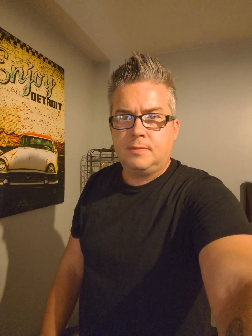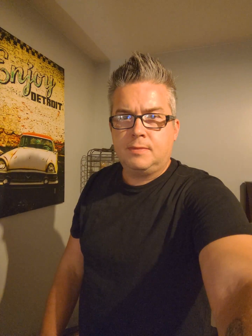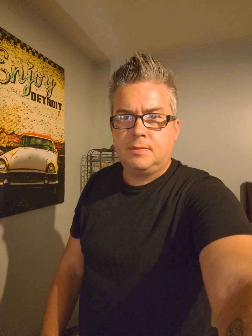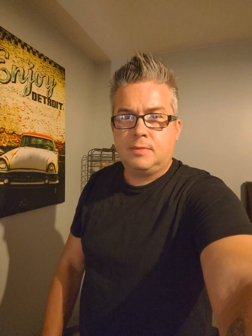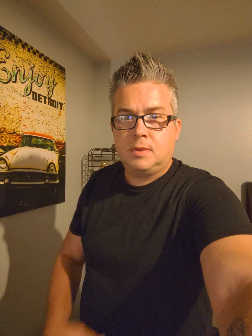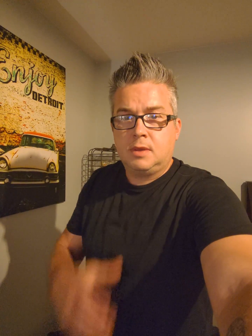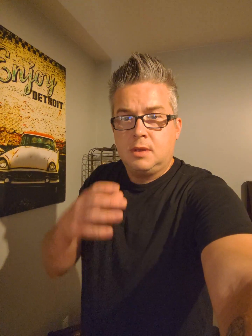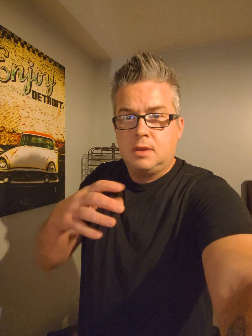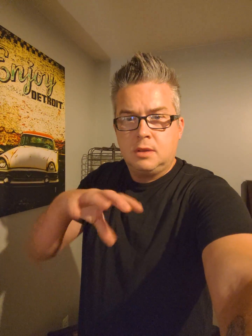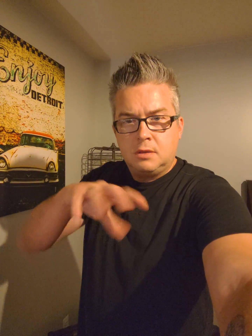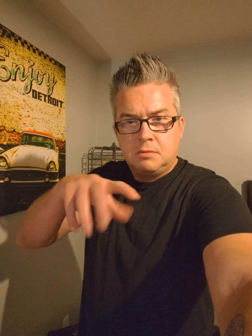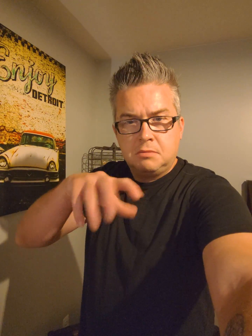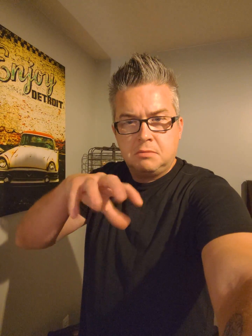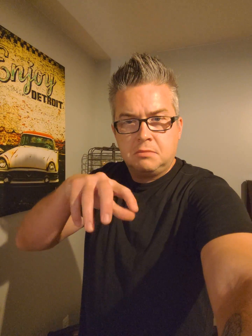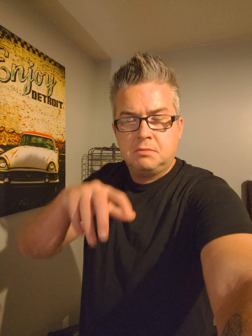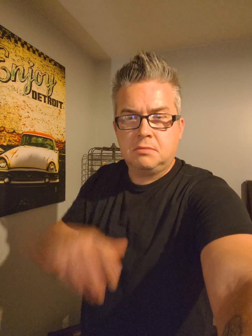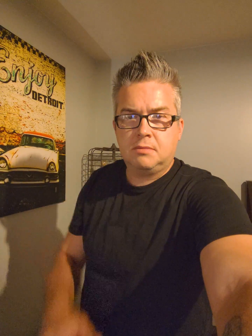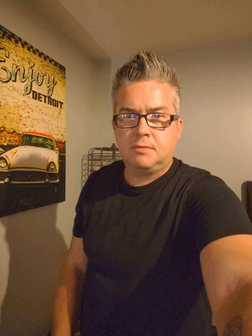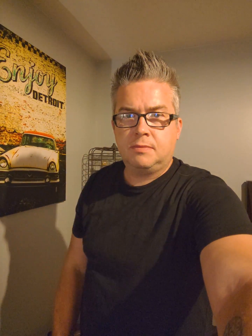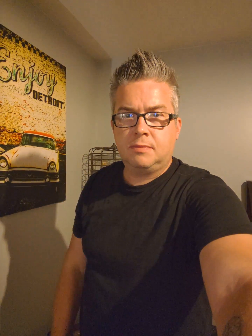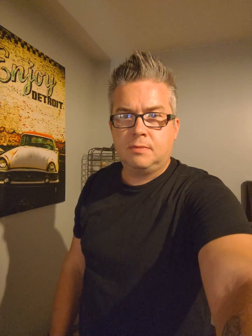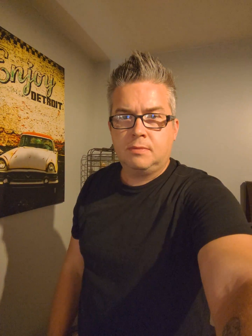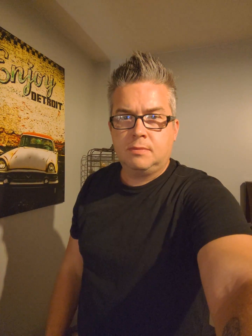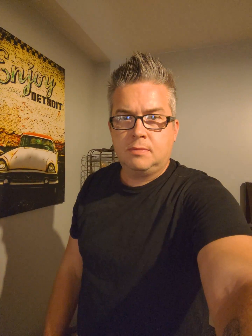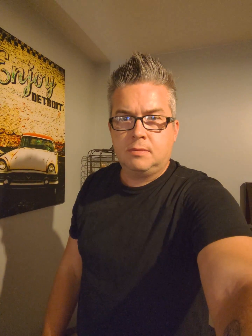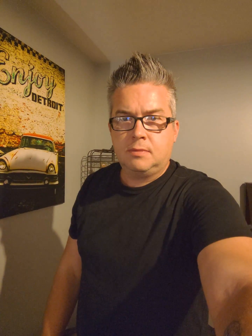jar